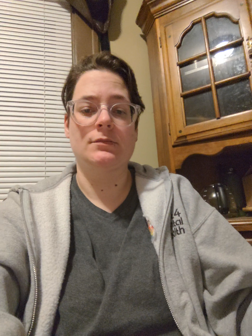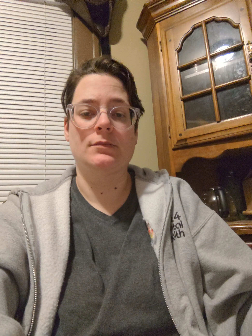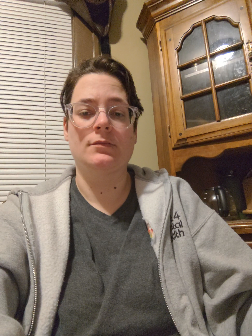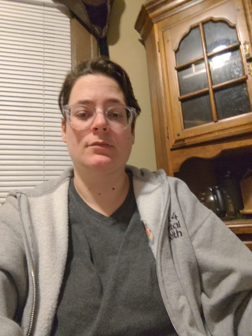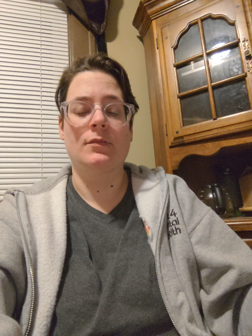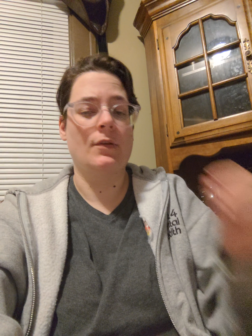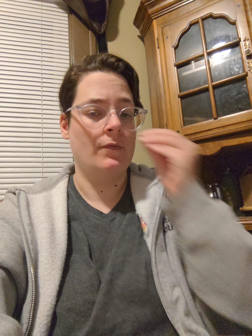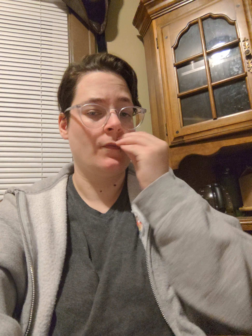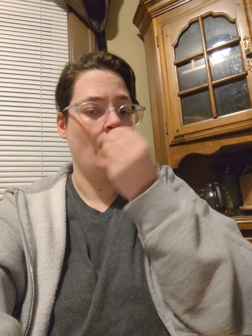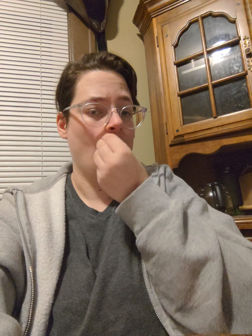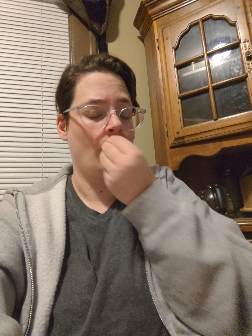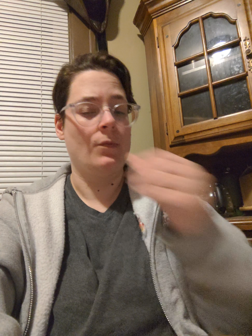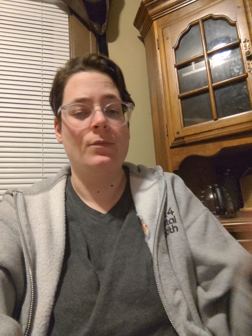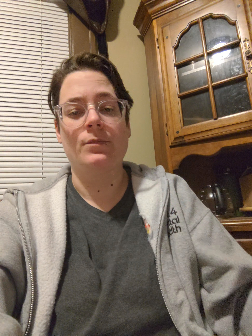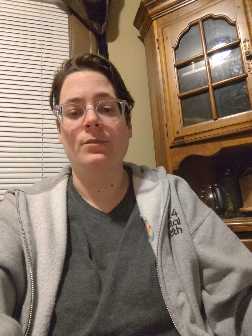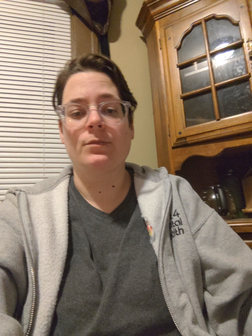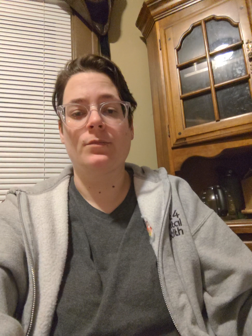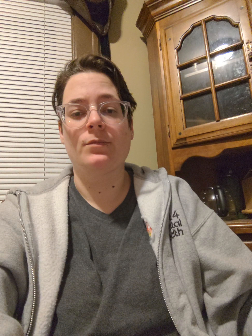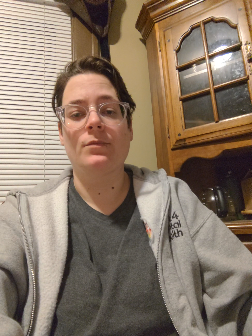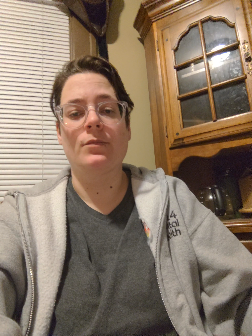flower